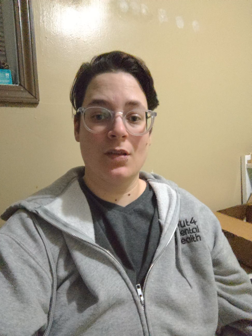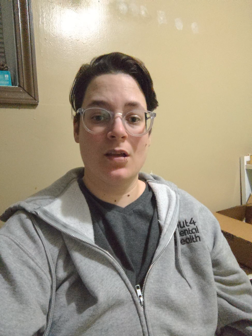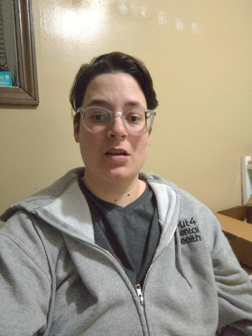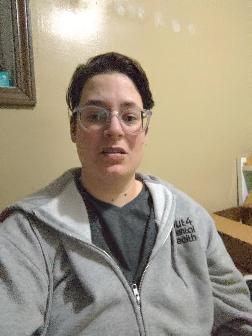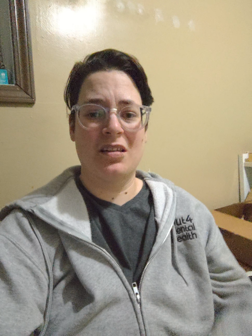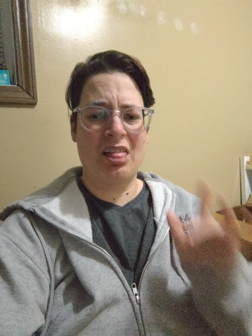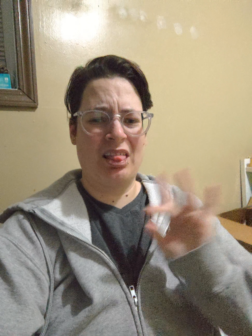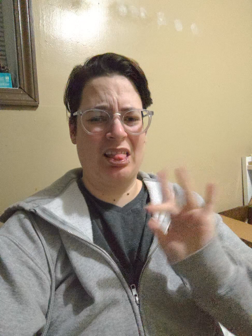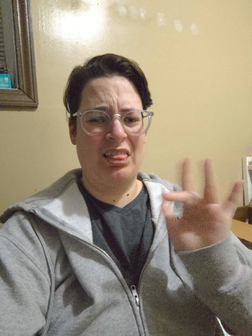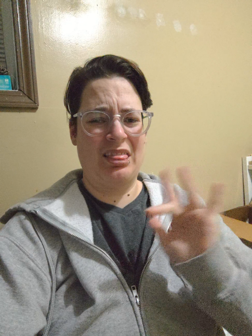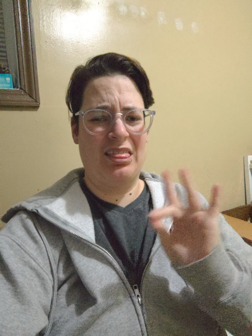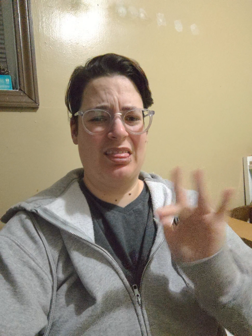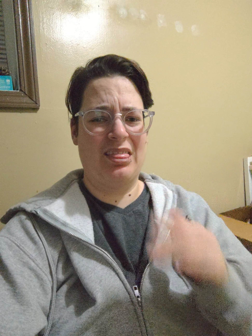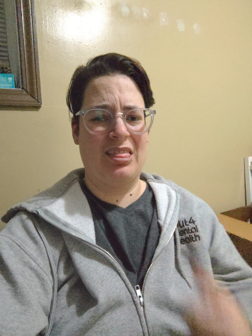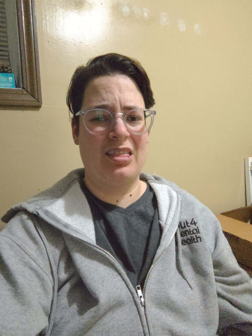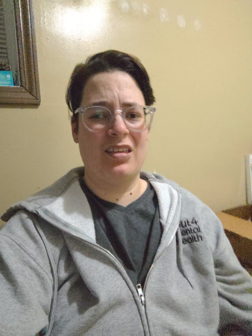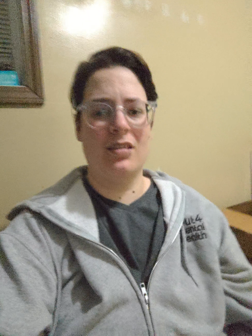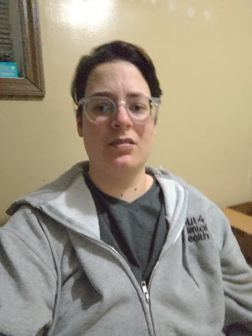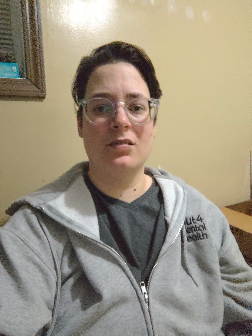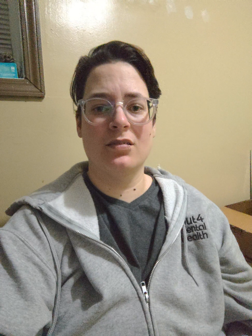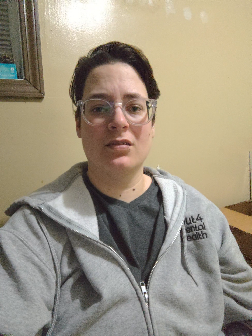yucky